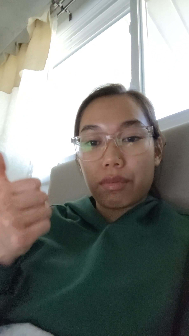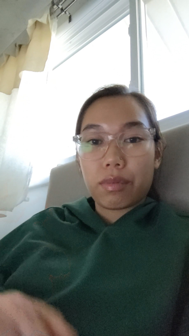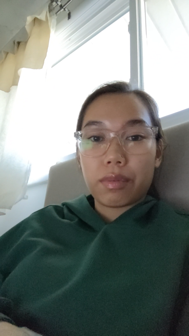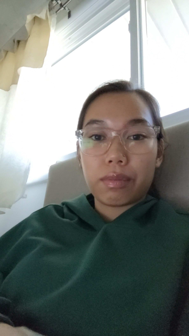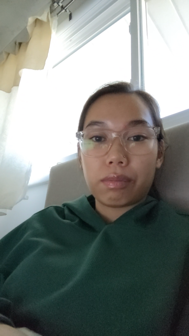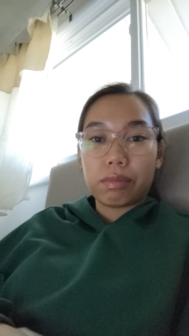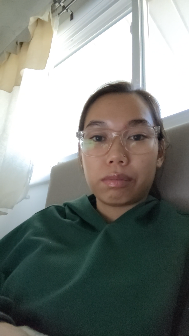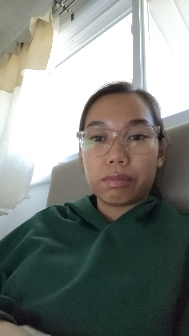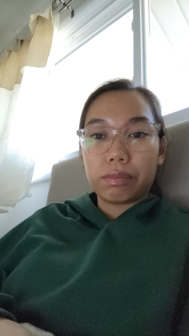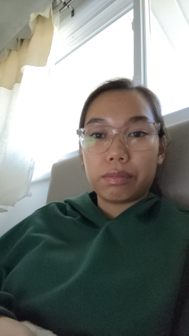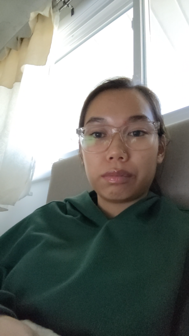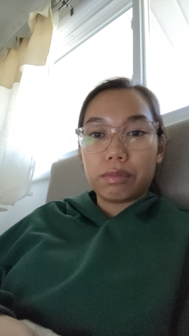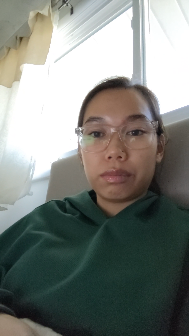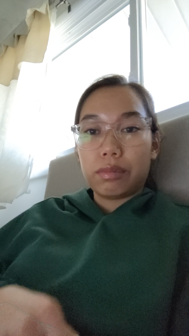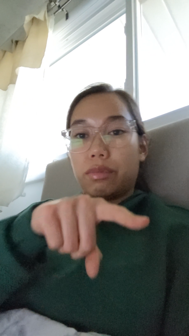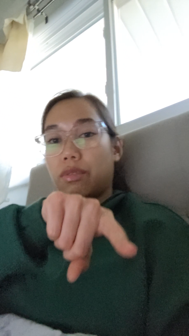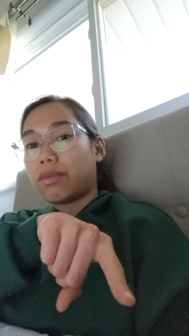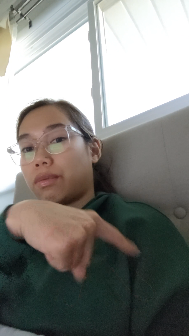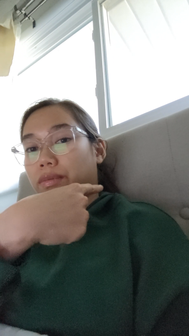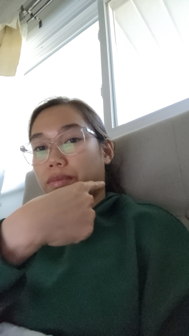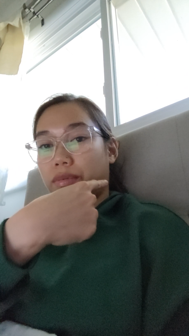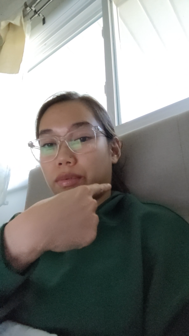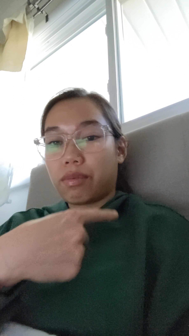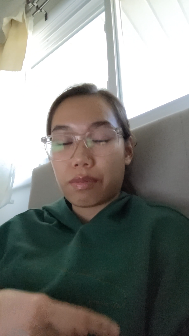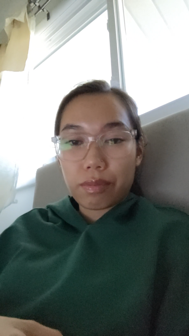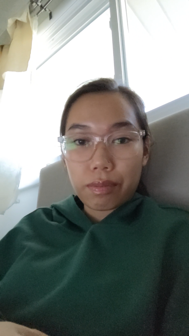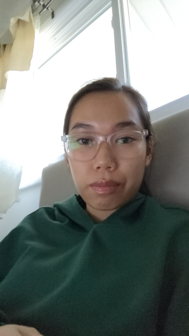long